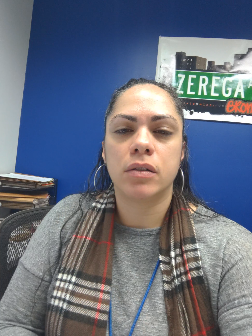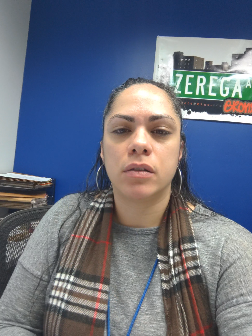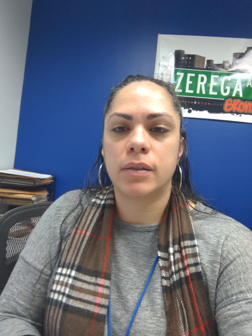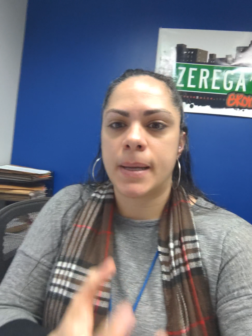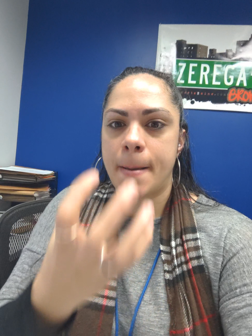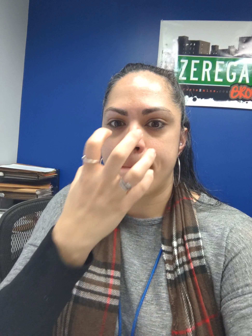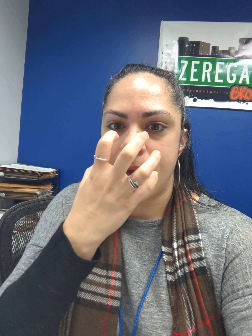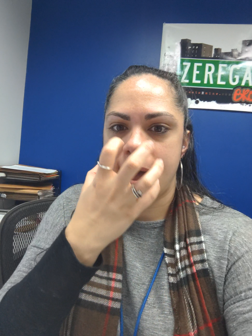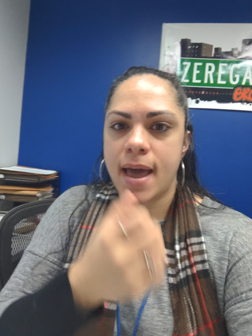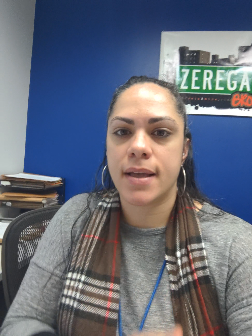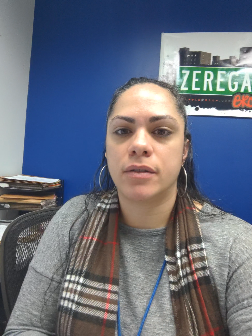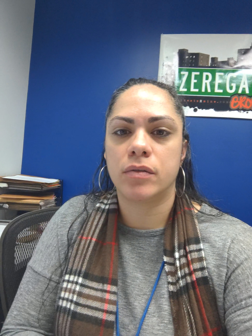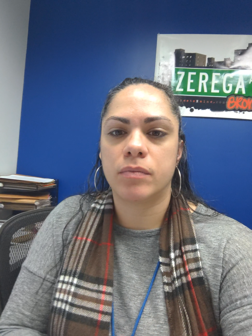mad